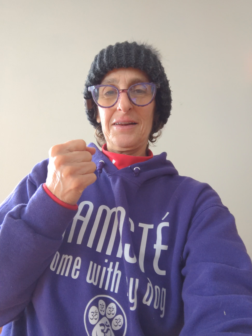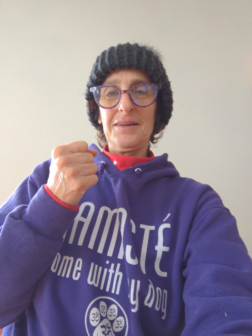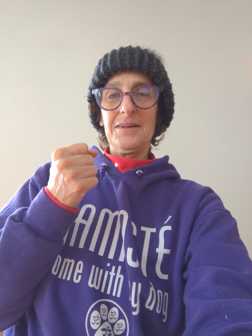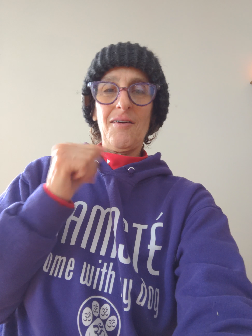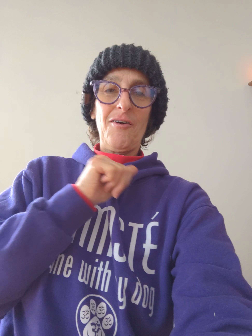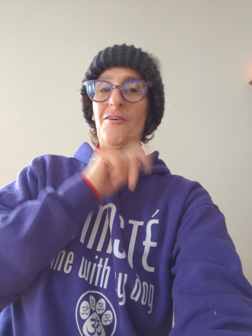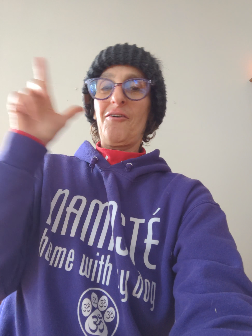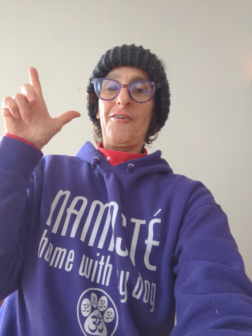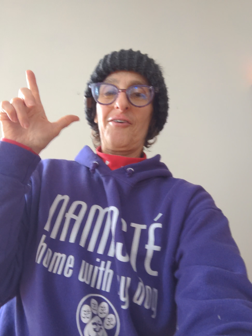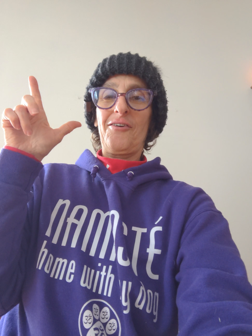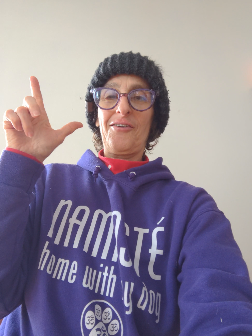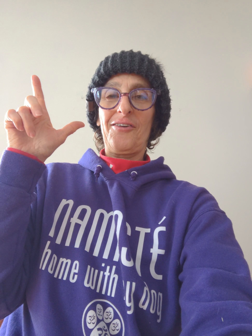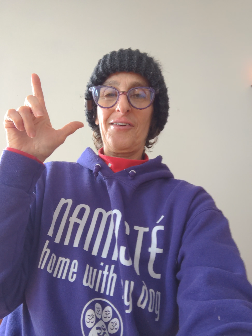all